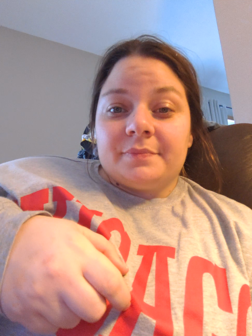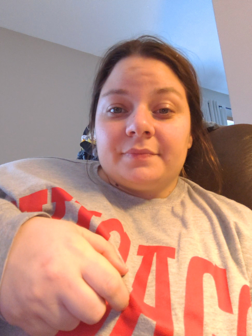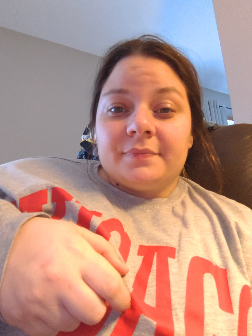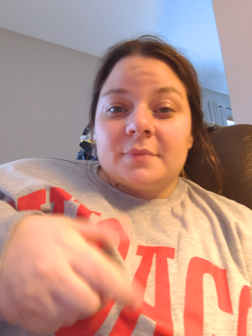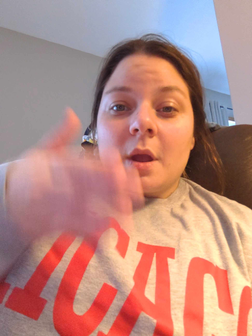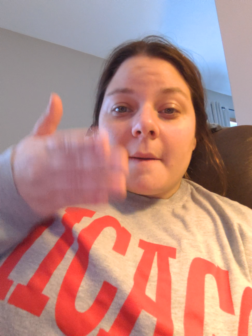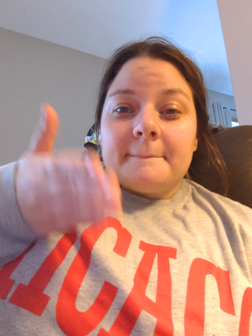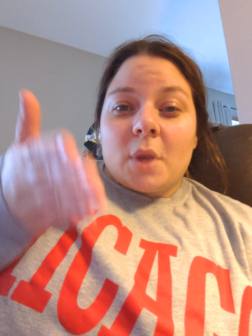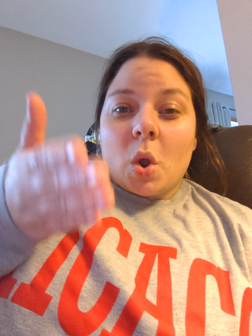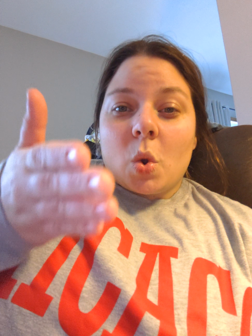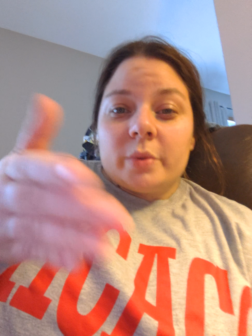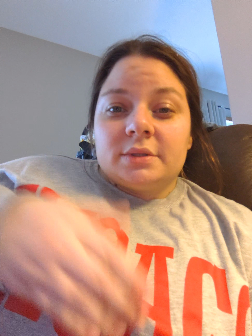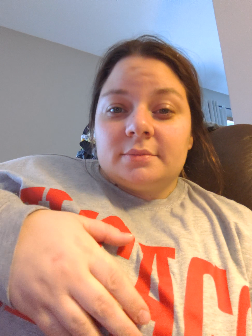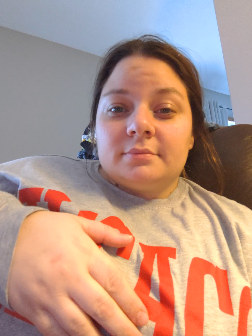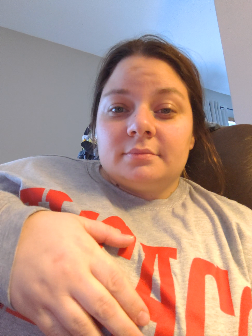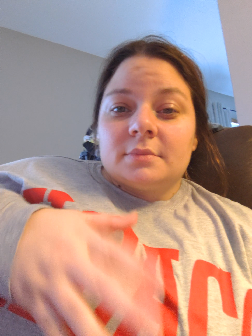boat